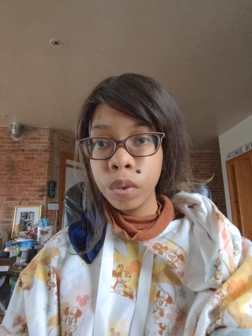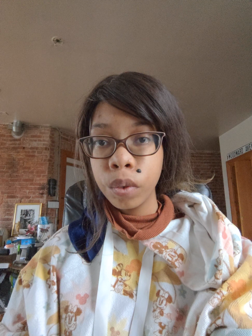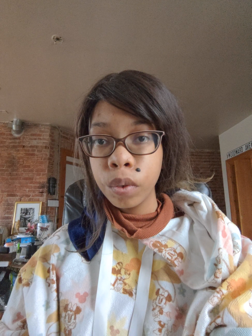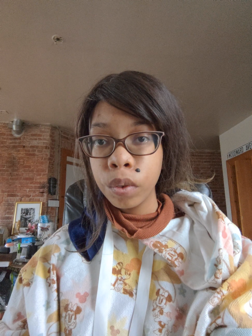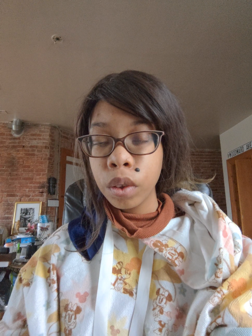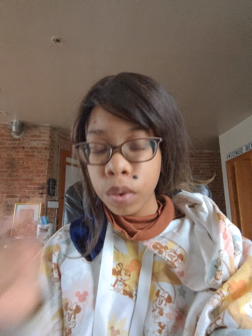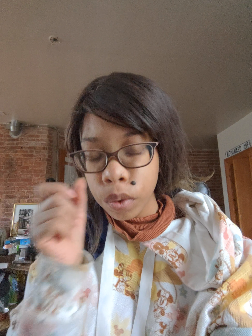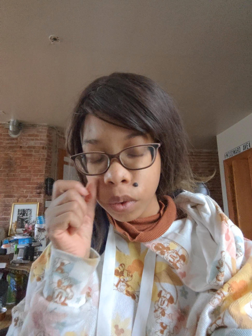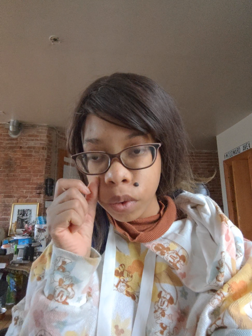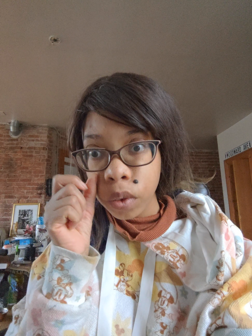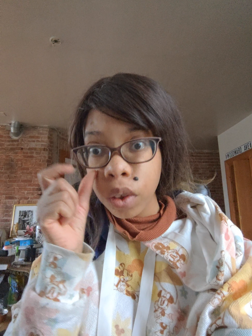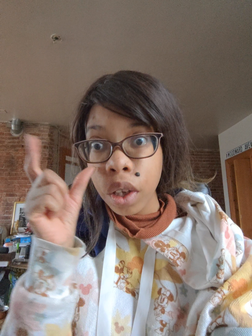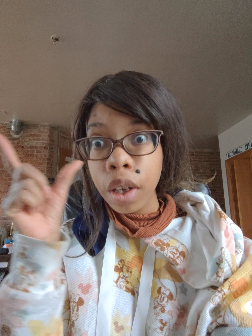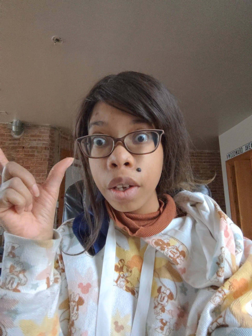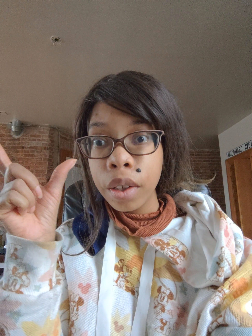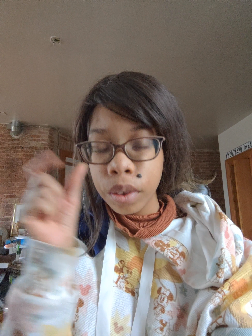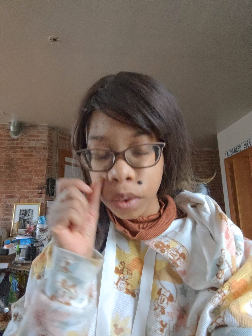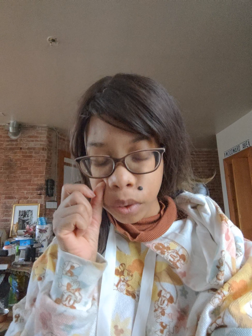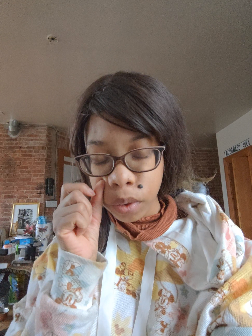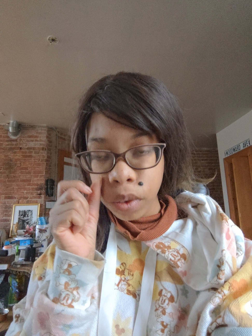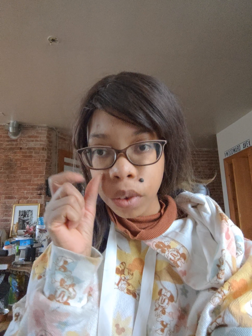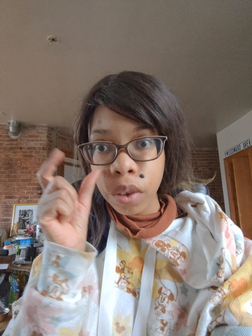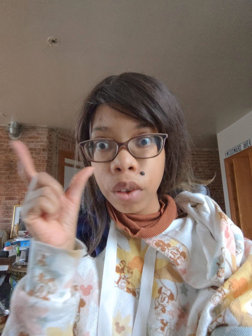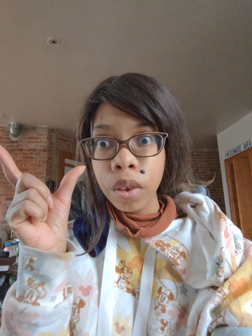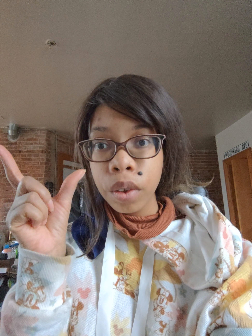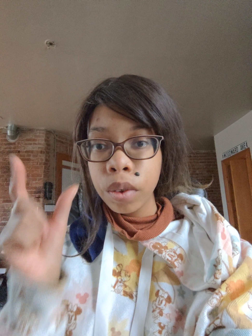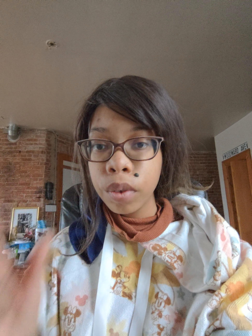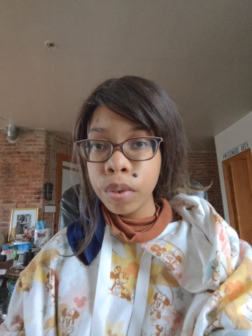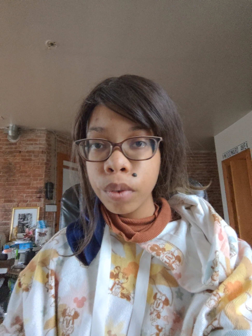awake